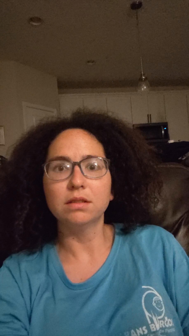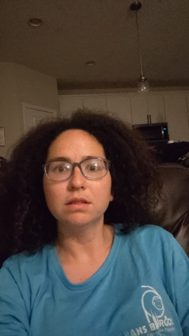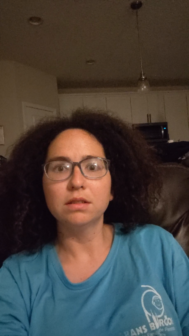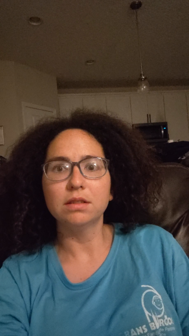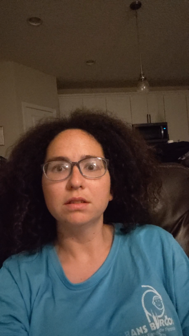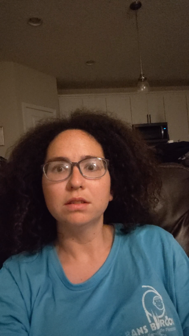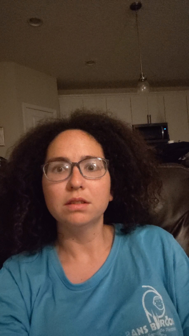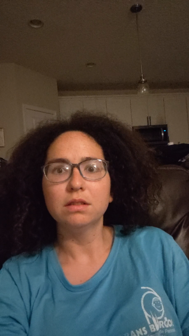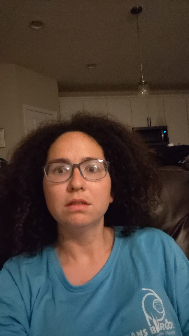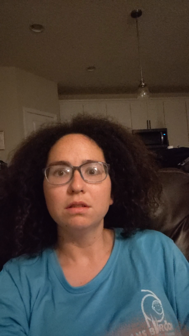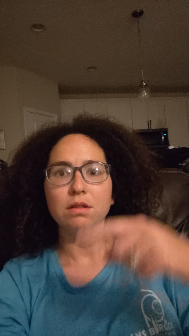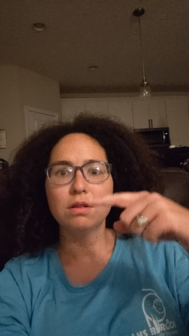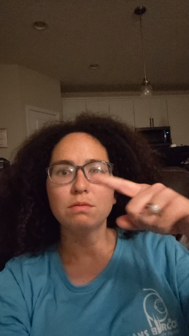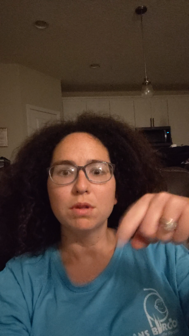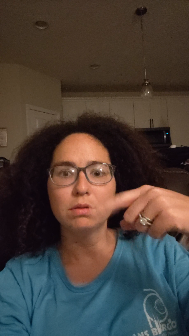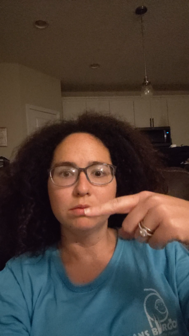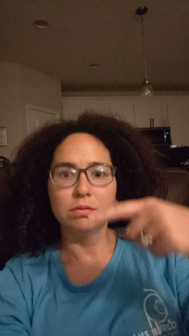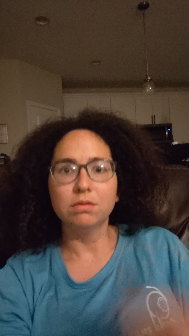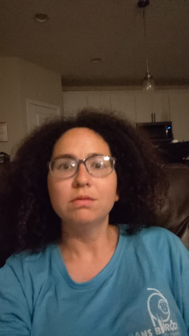about